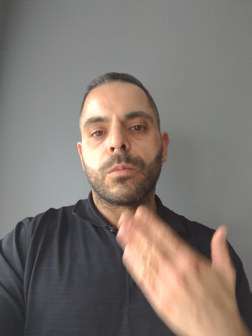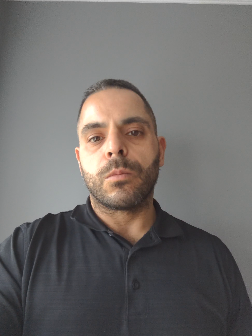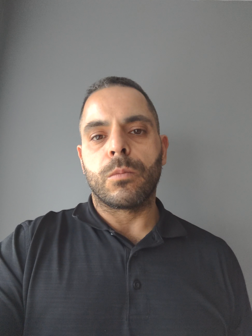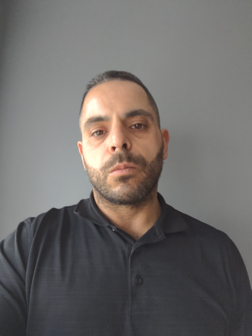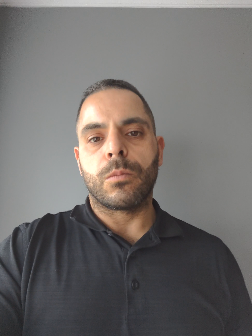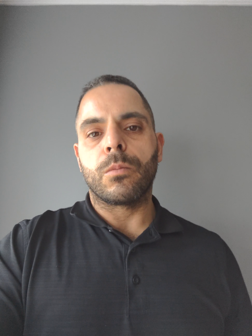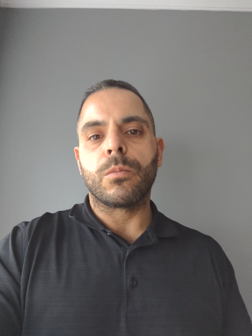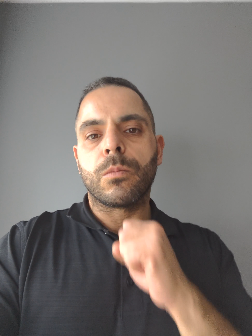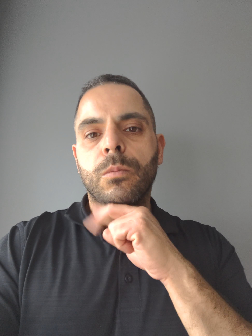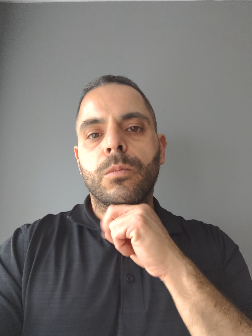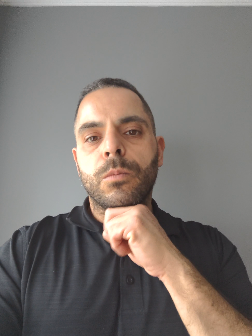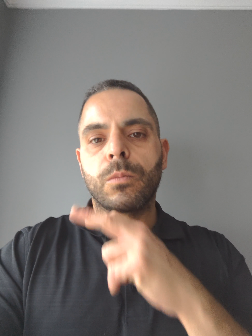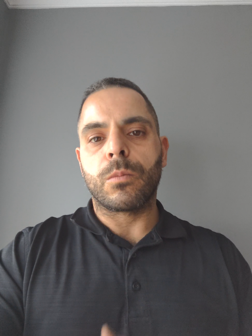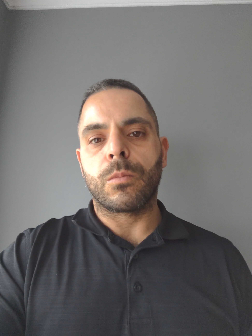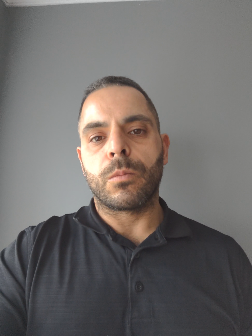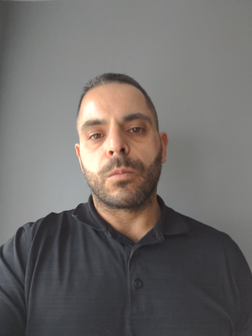frog